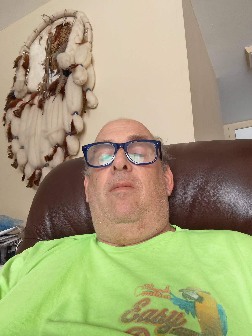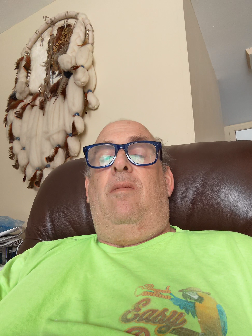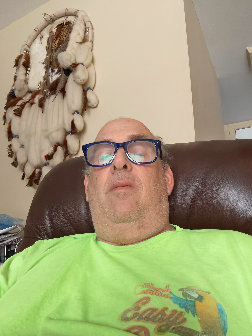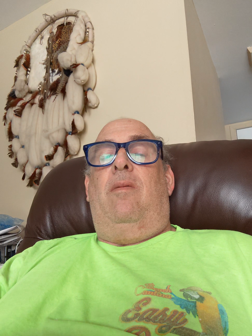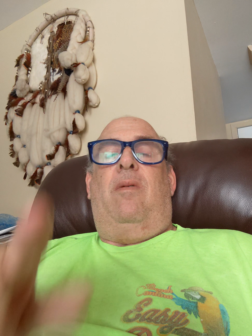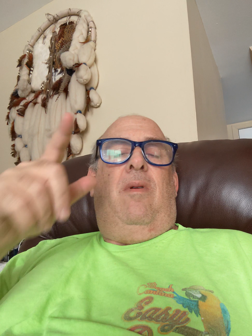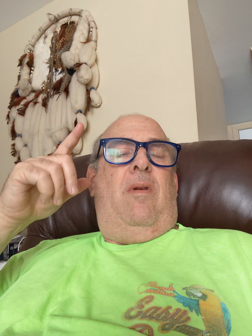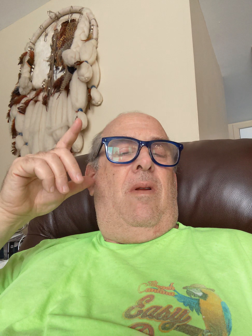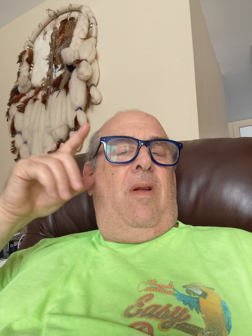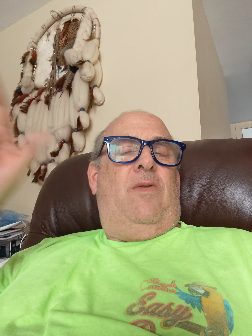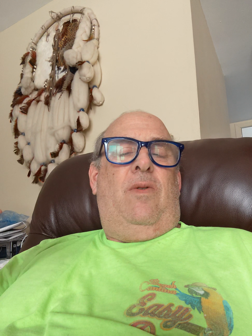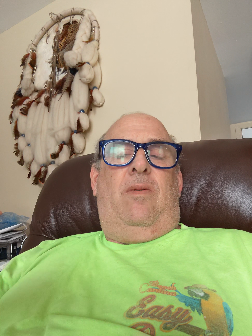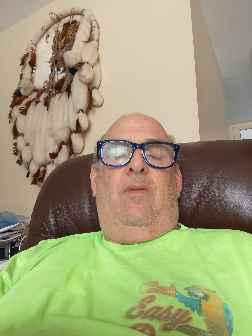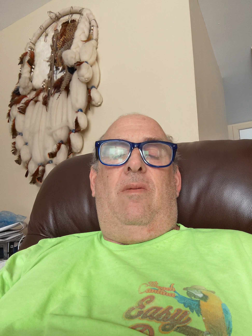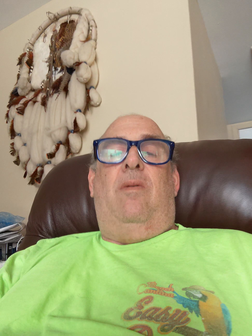loud